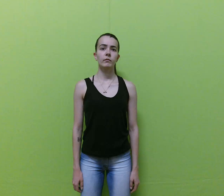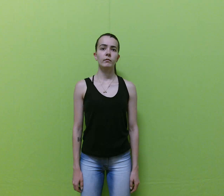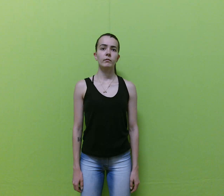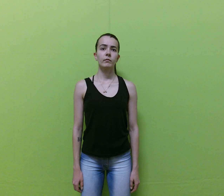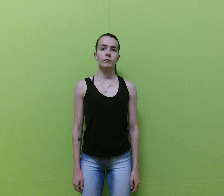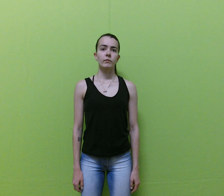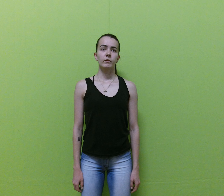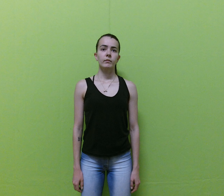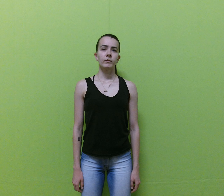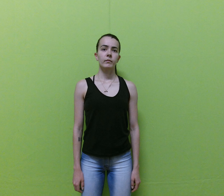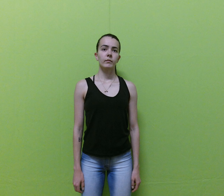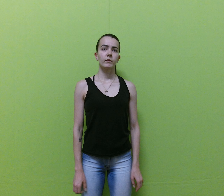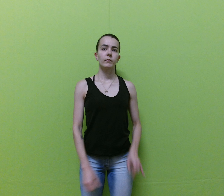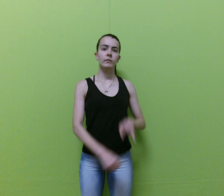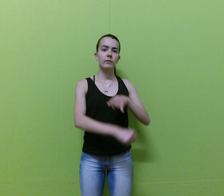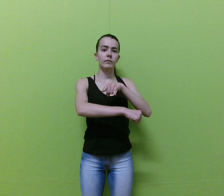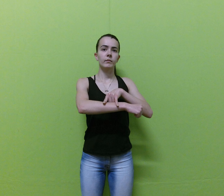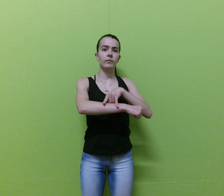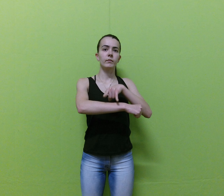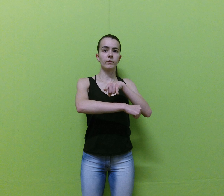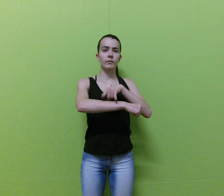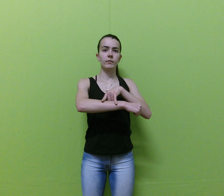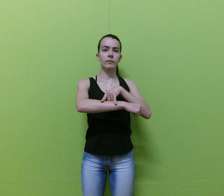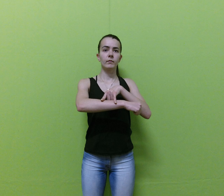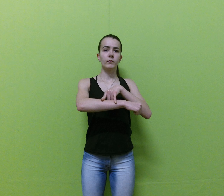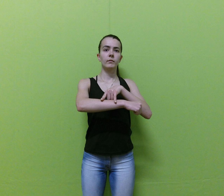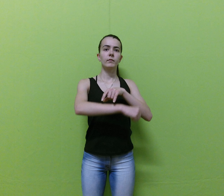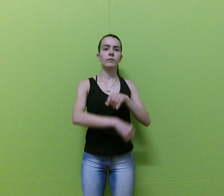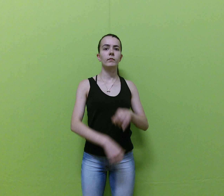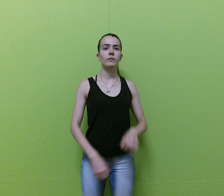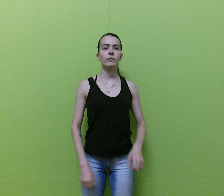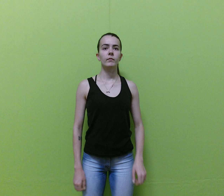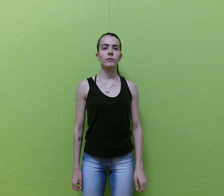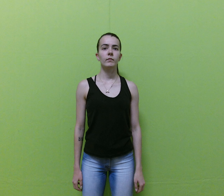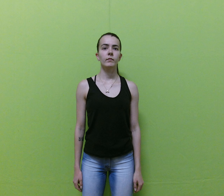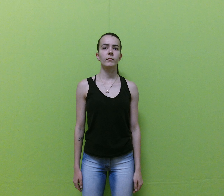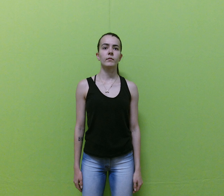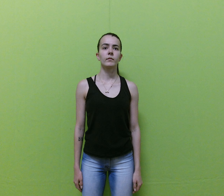banheiro